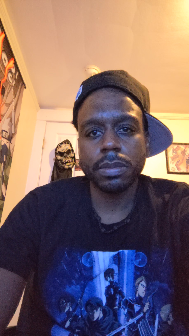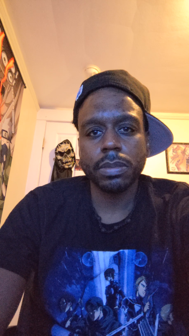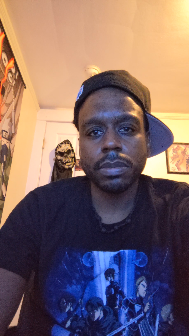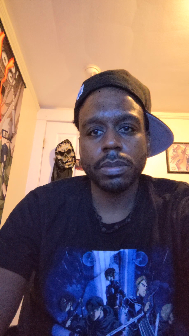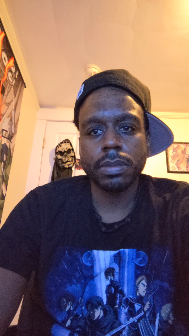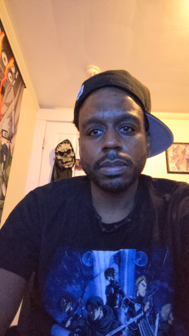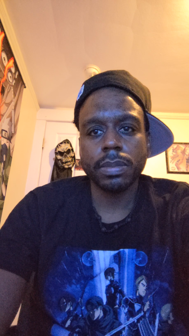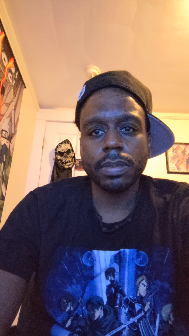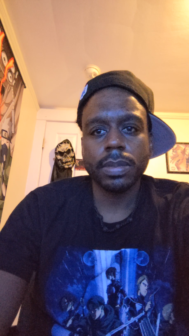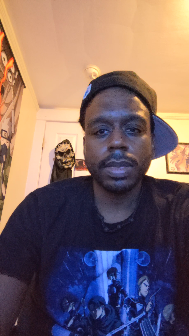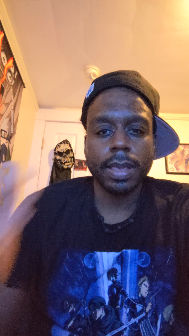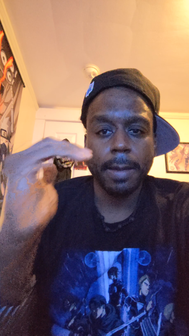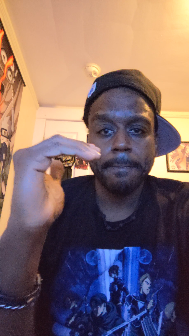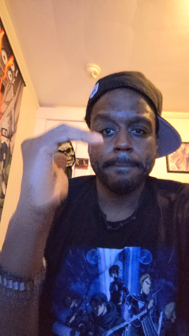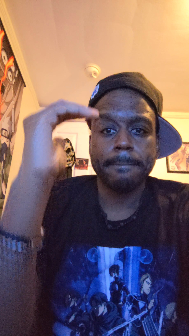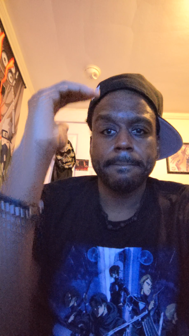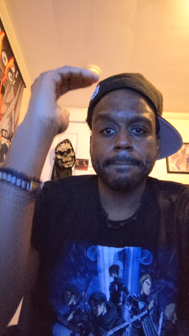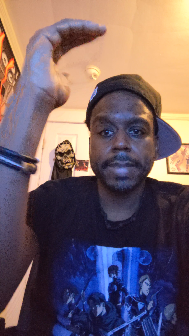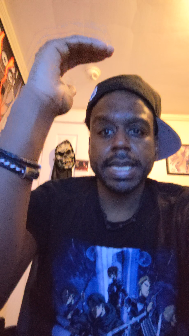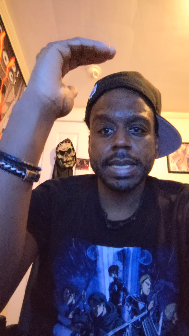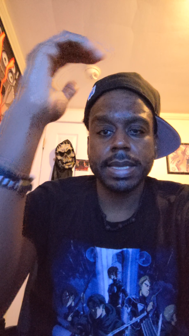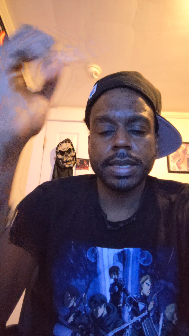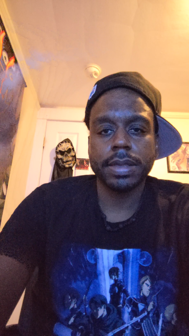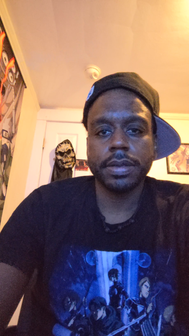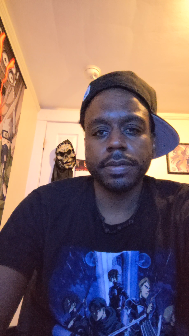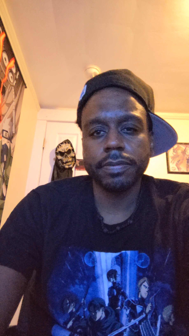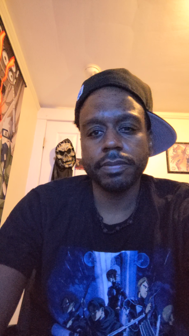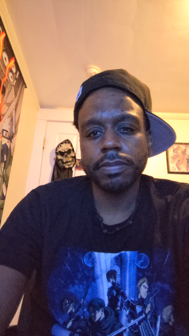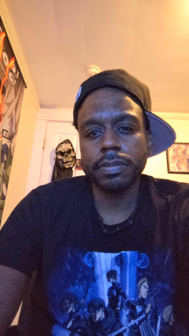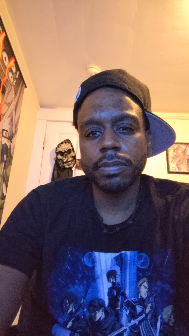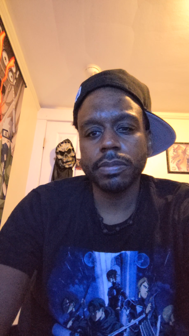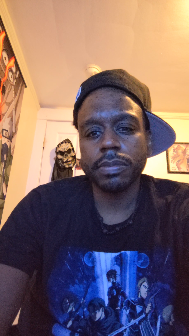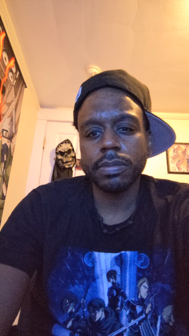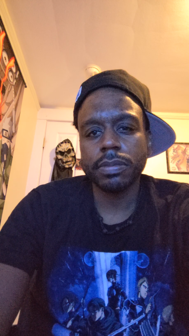big